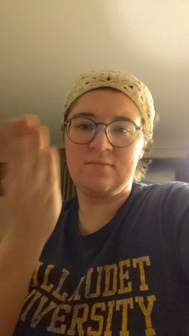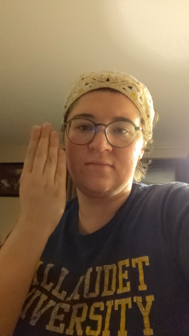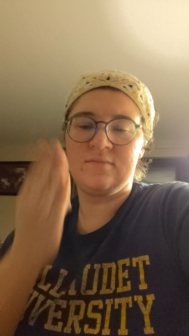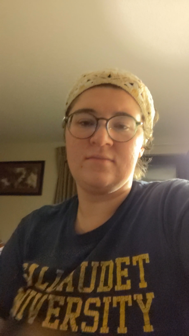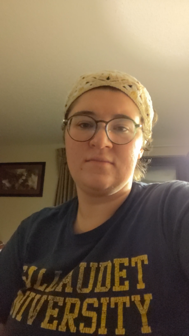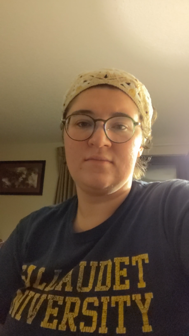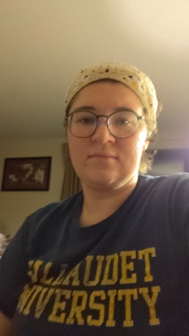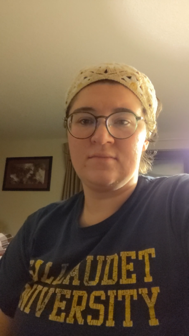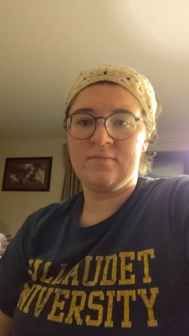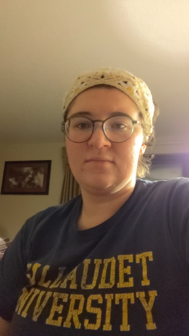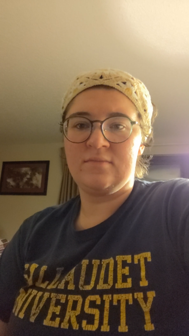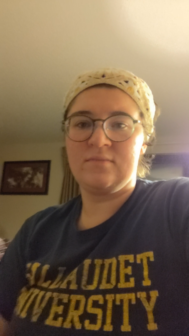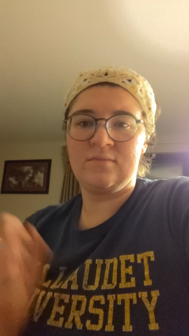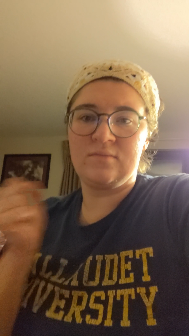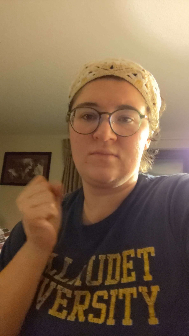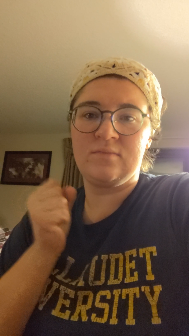cold